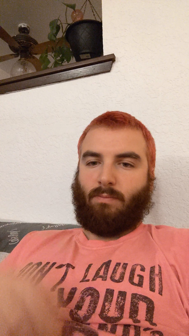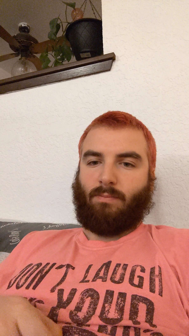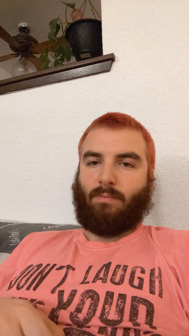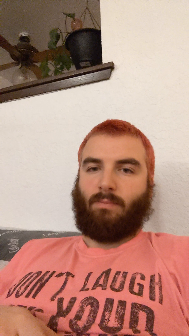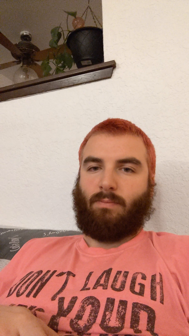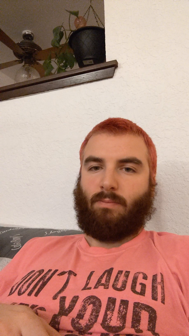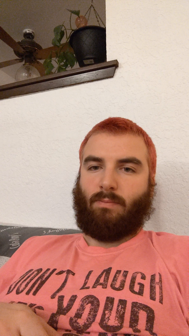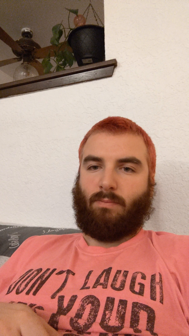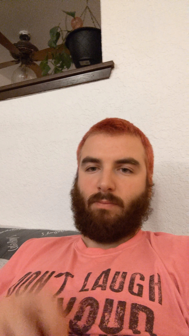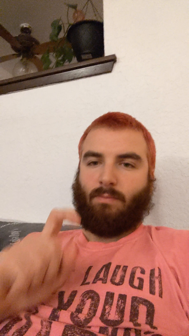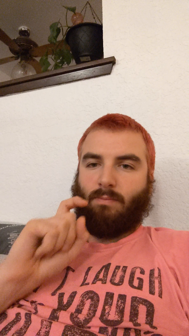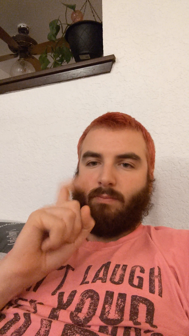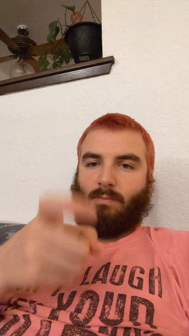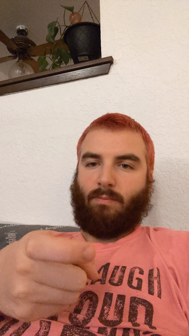present